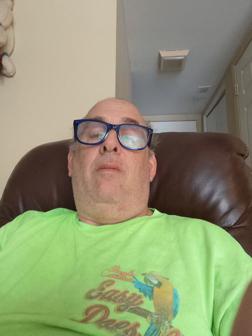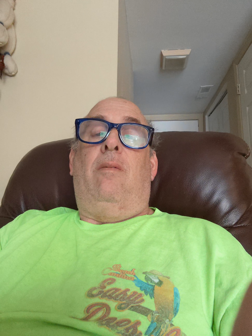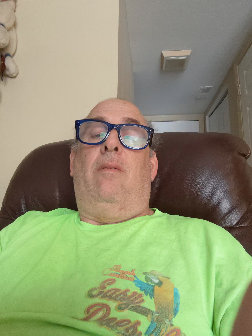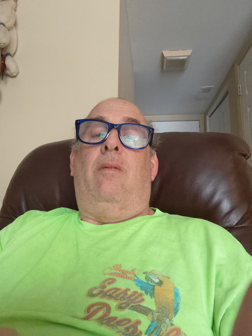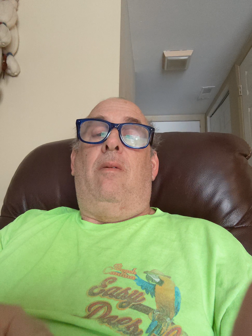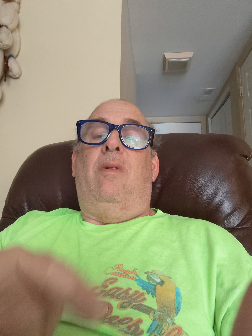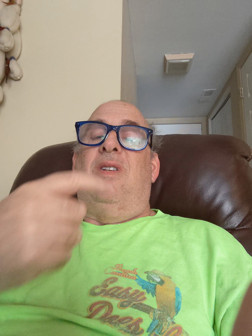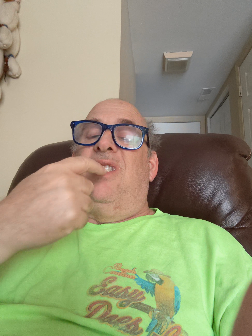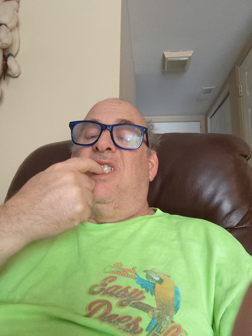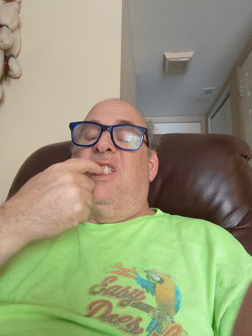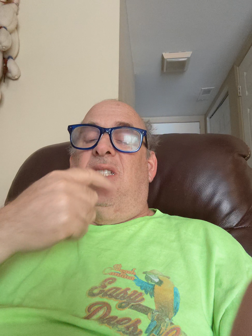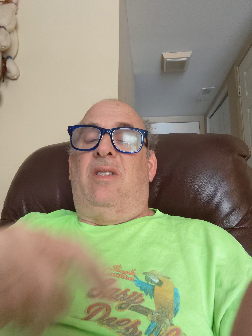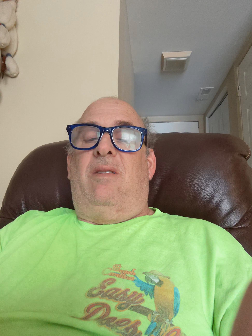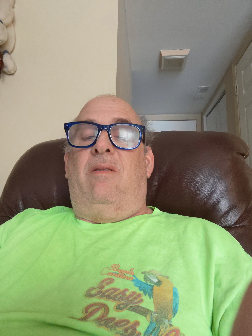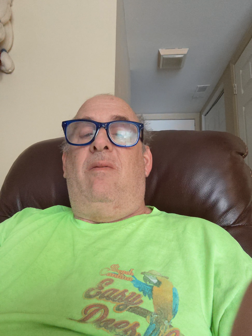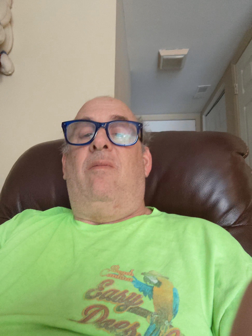window